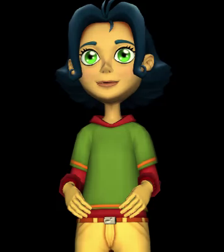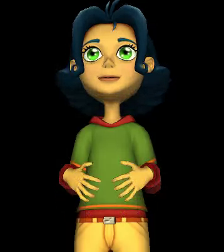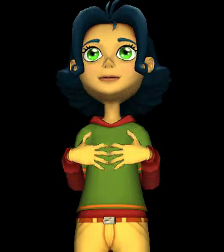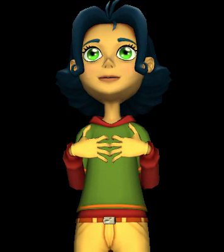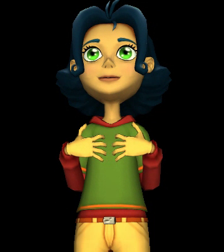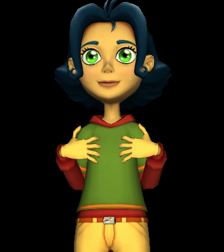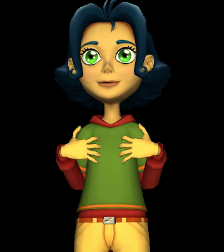عالم